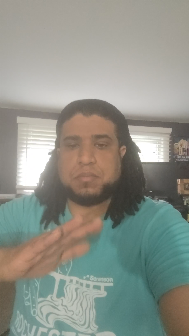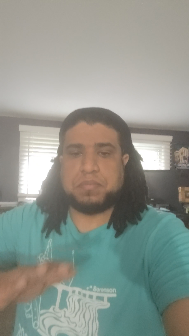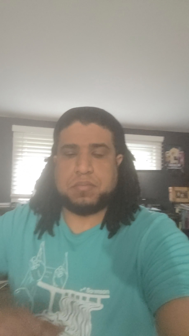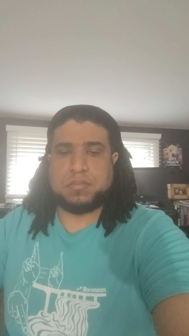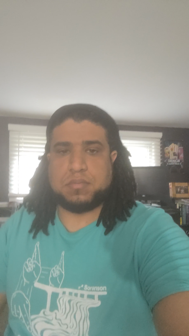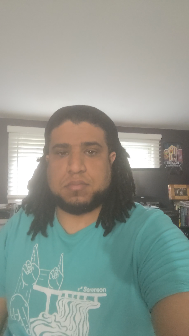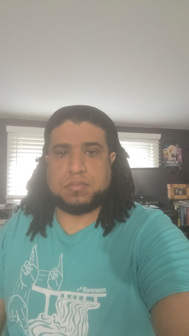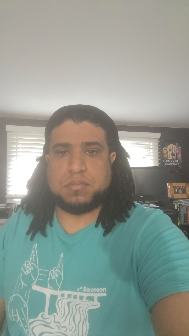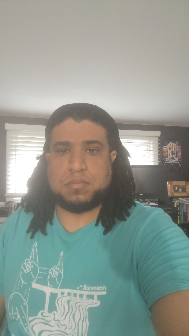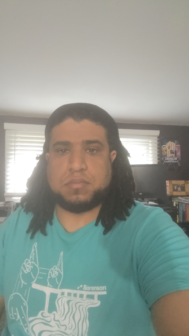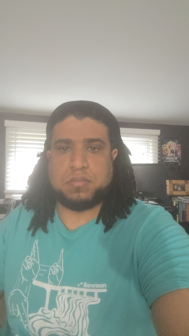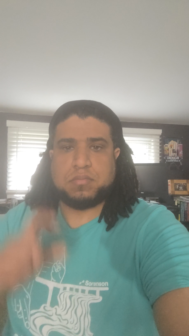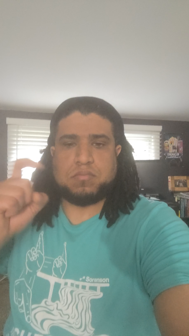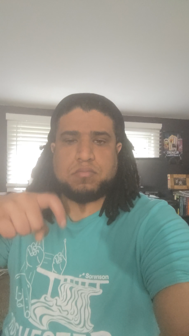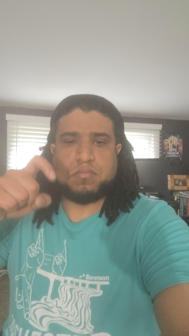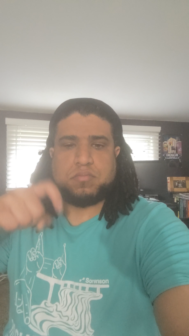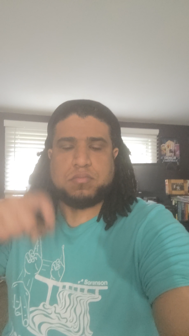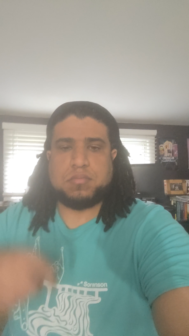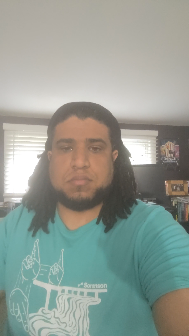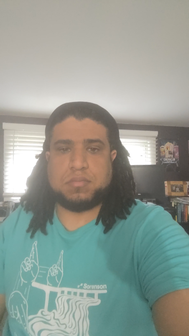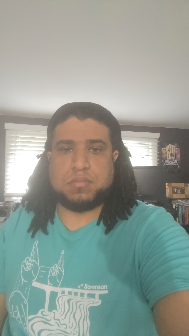should